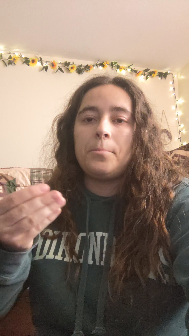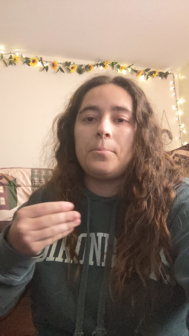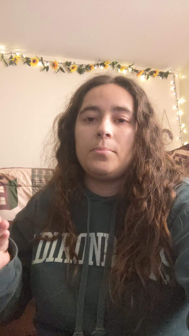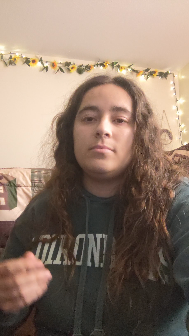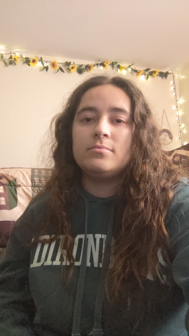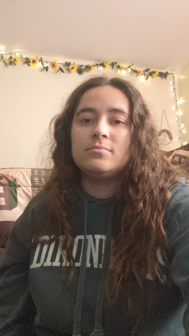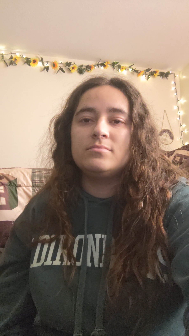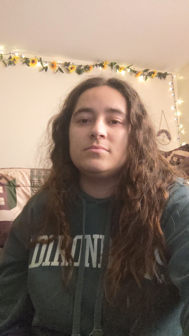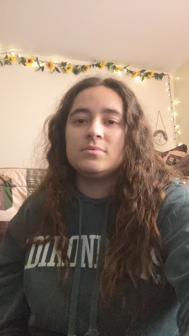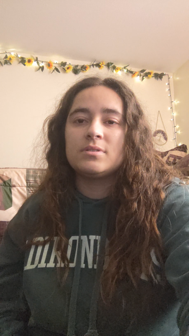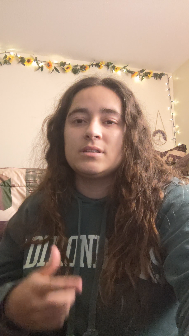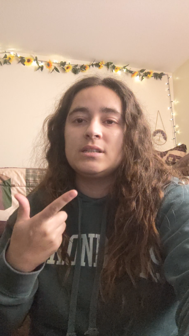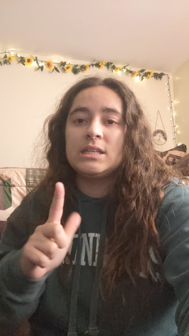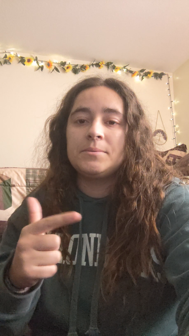let me